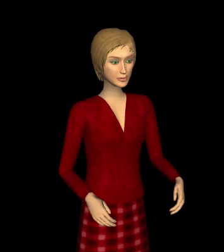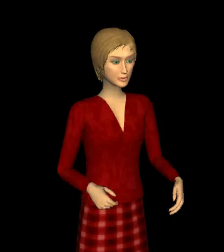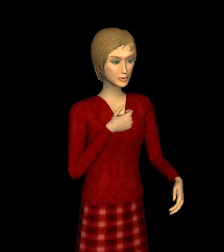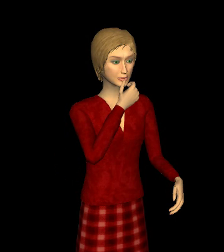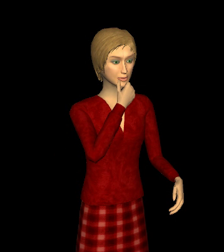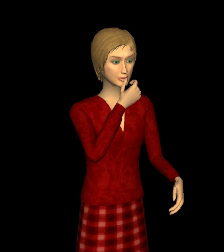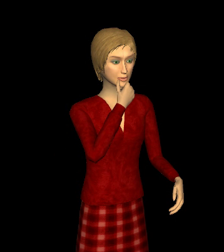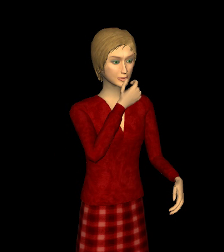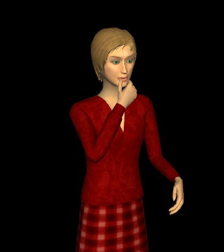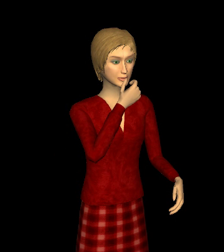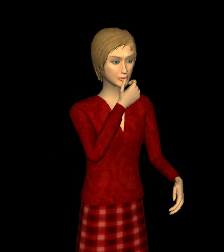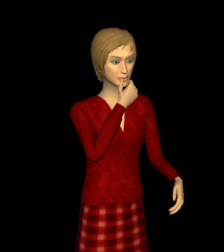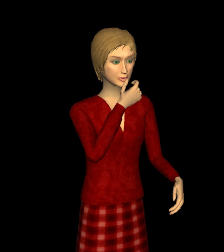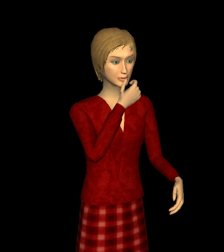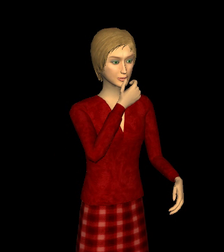إنجليترا